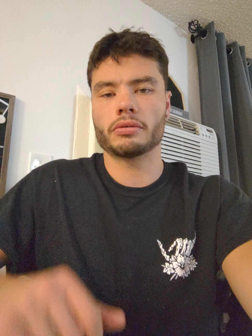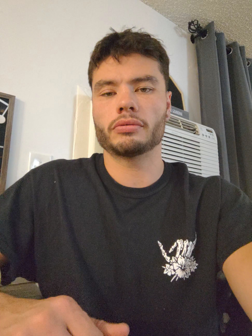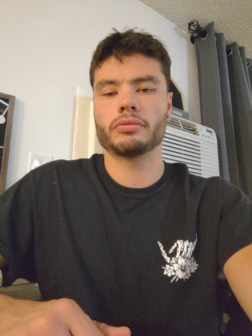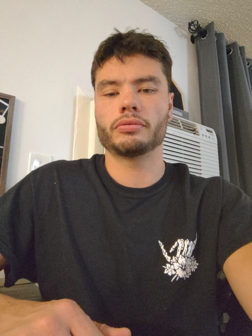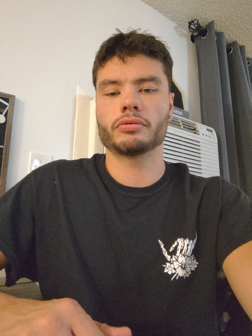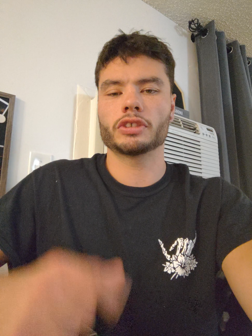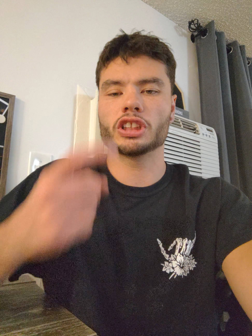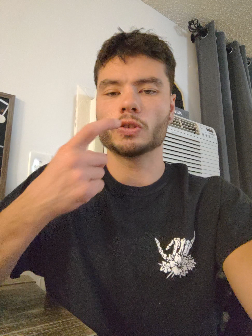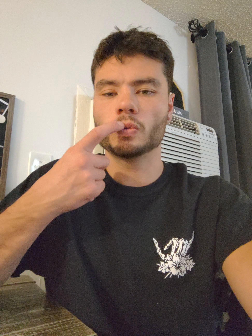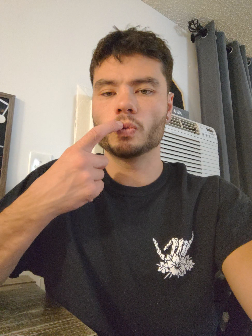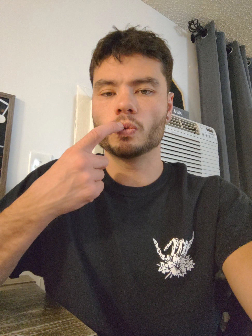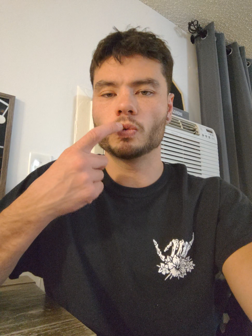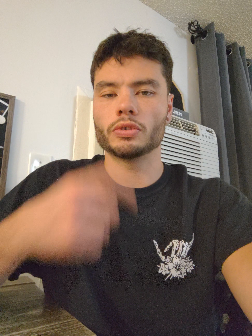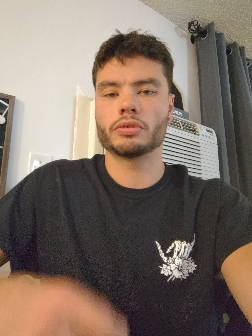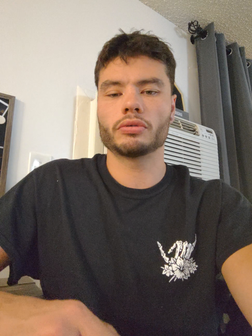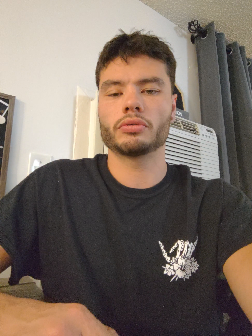tooth